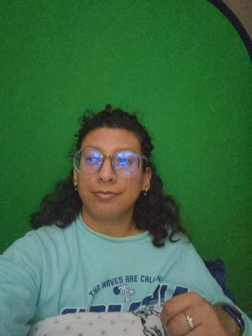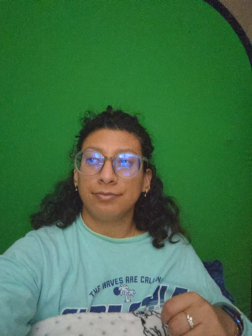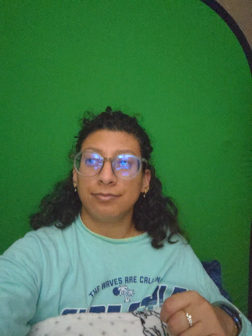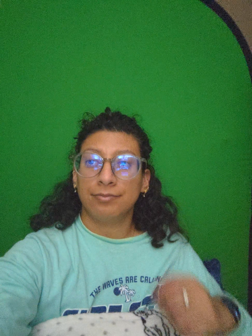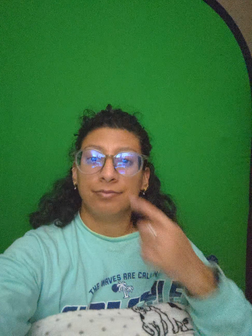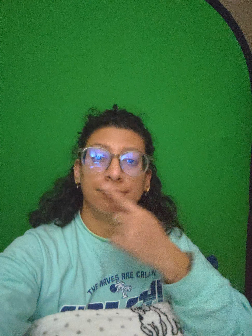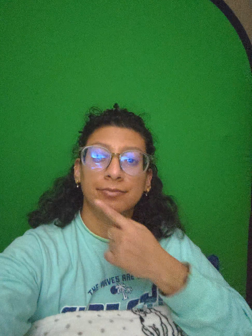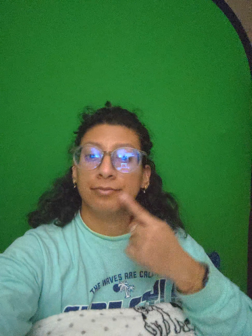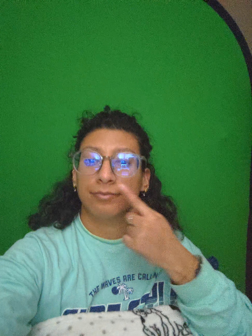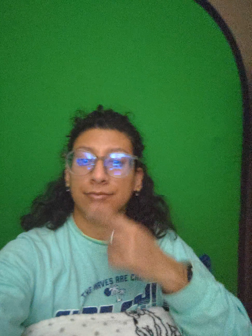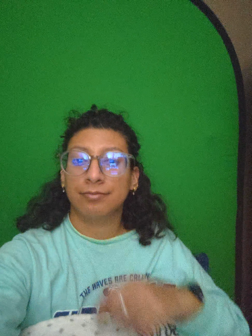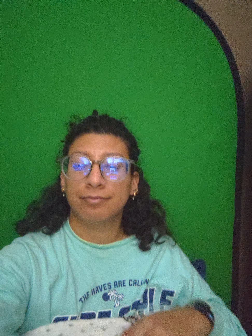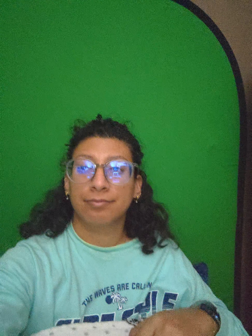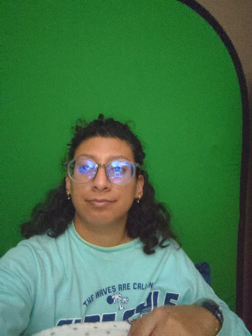mouth